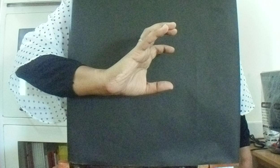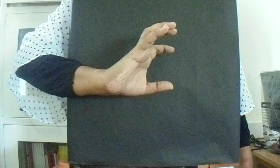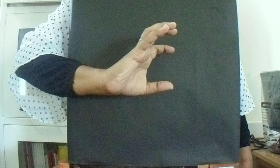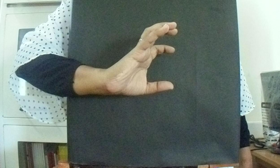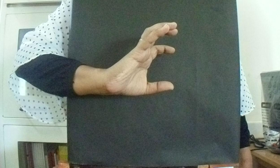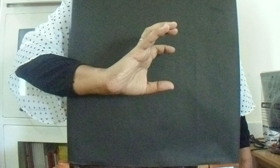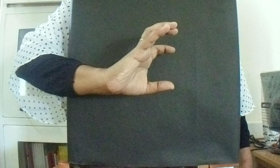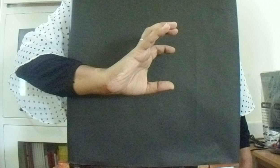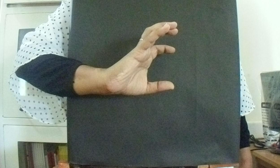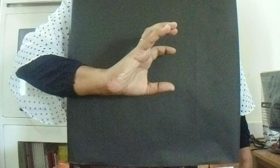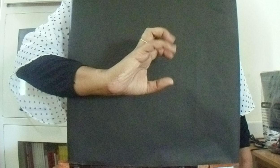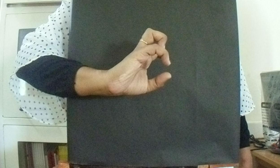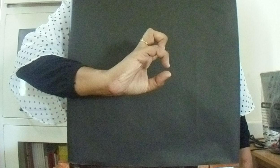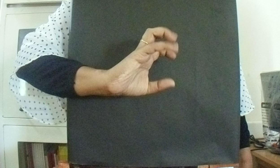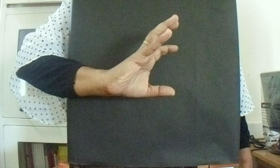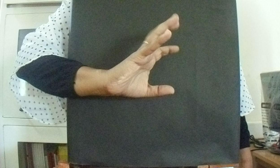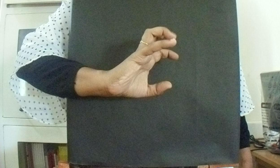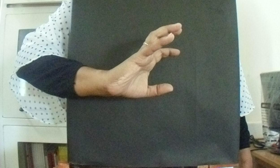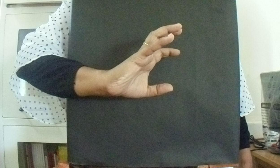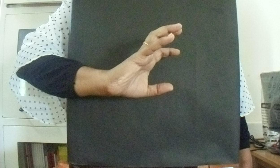pain